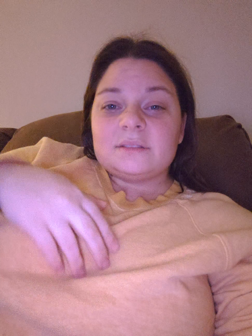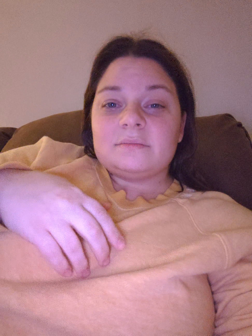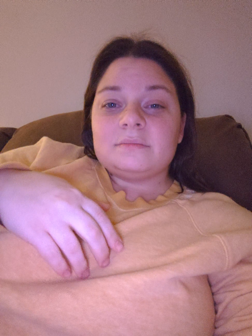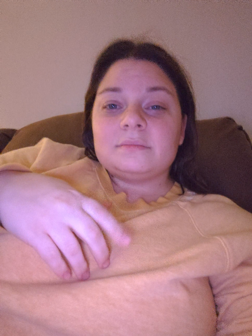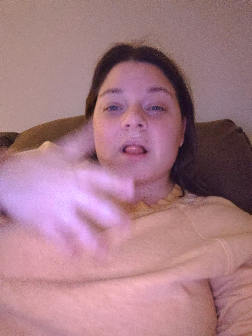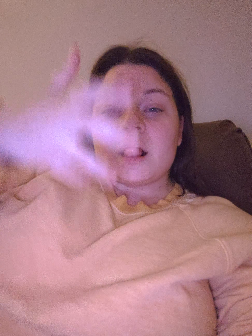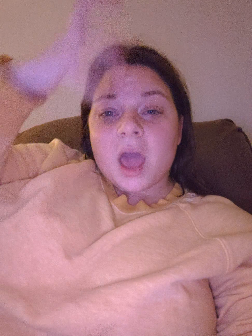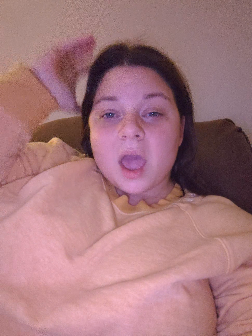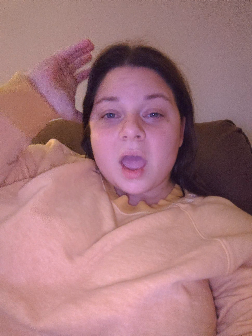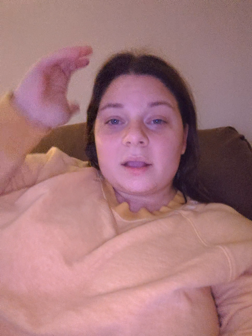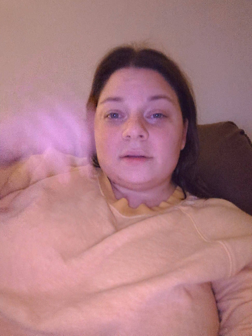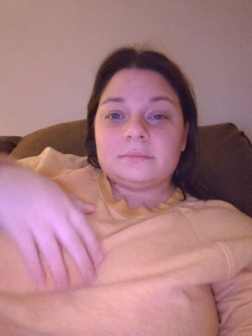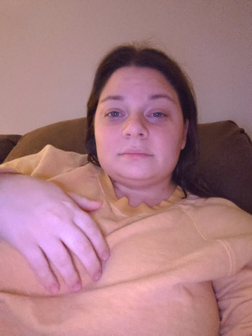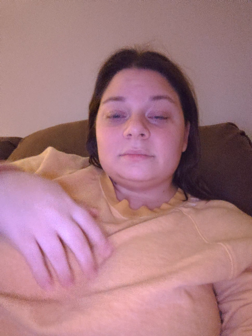lion